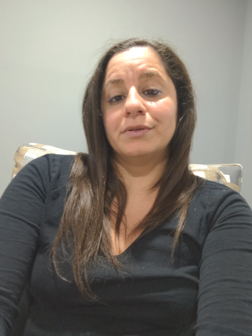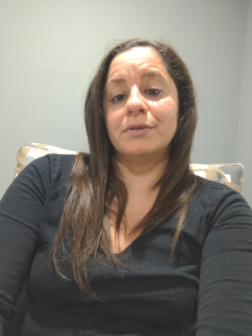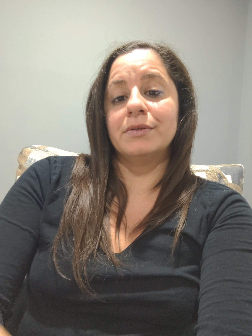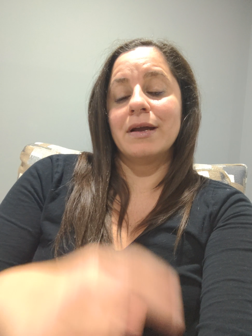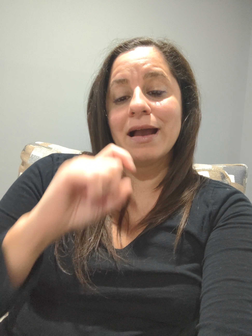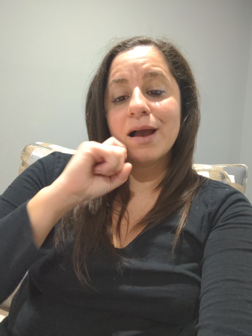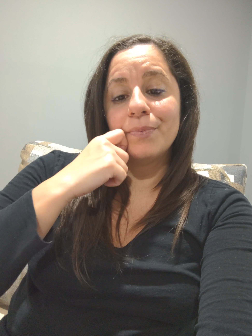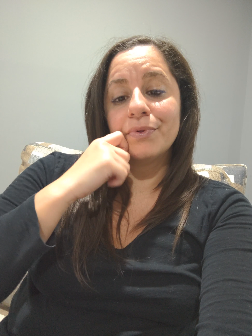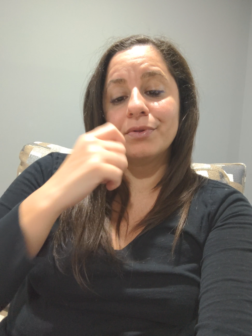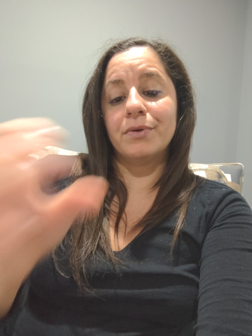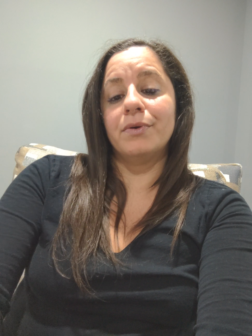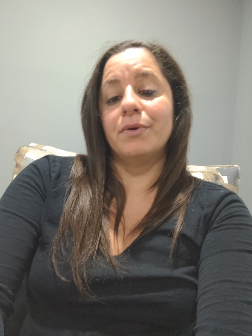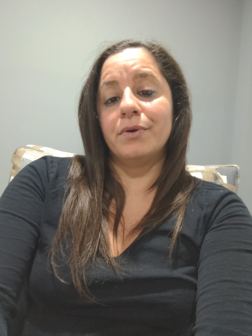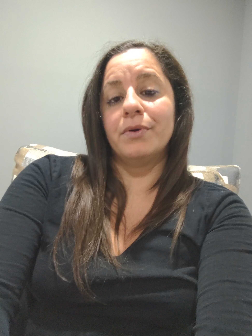apple